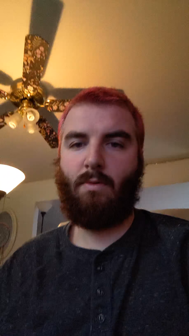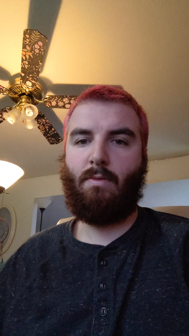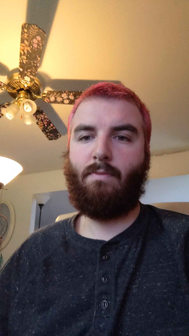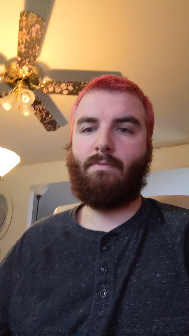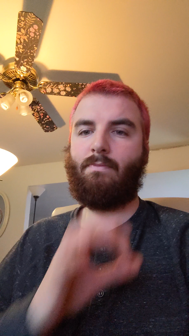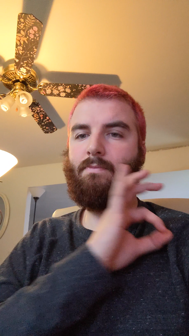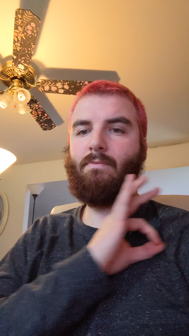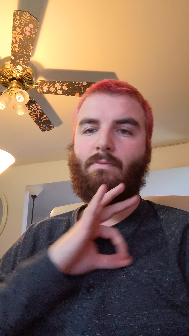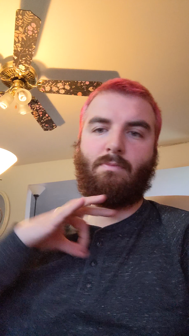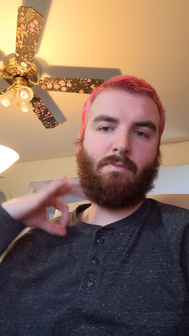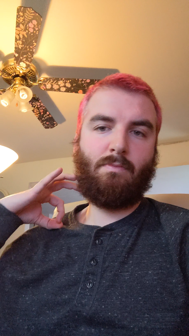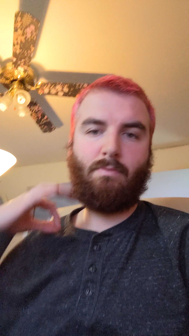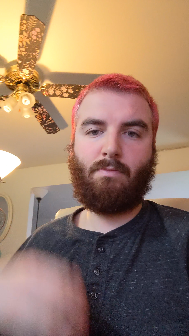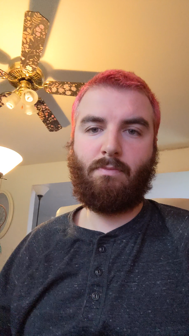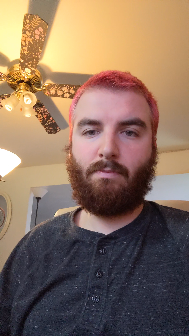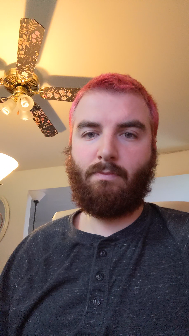beads